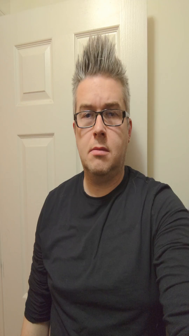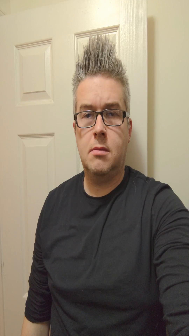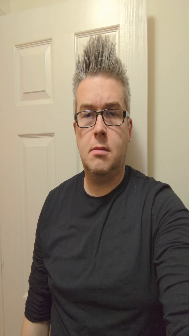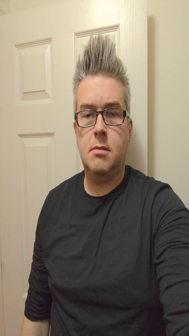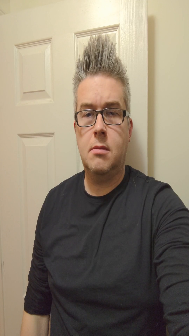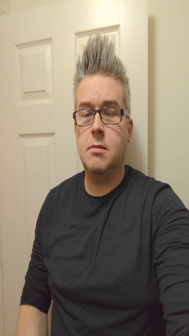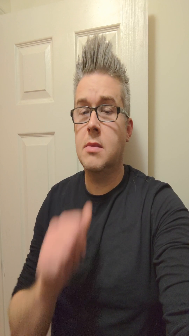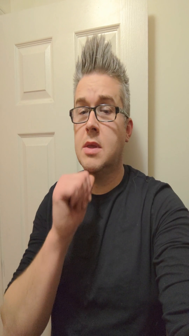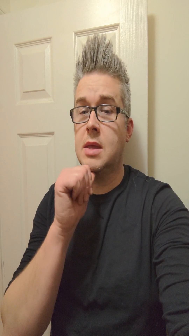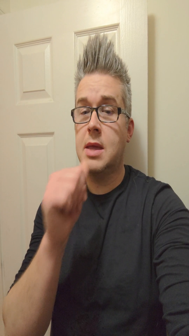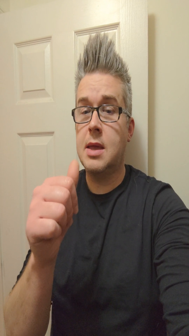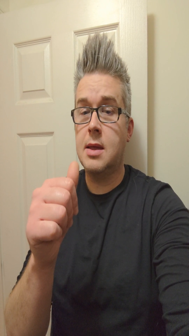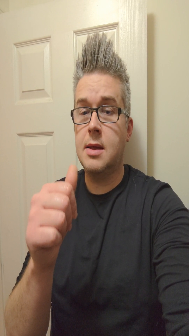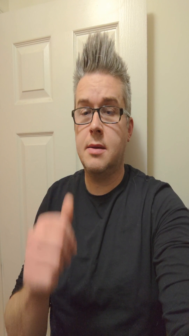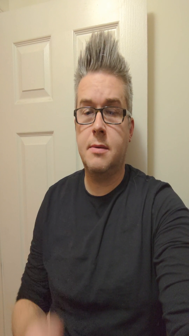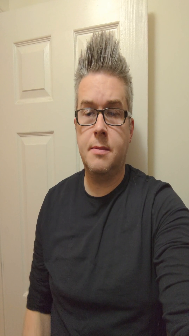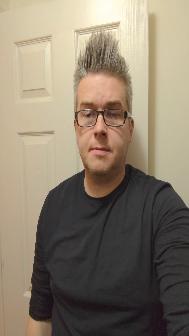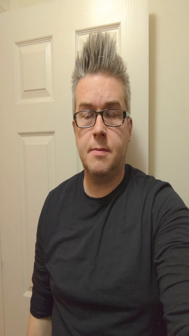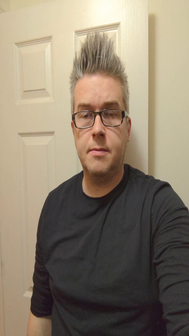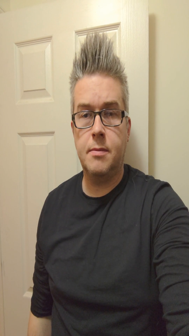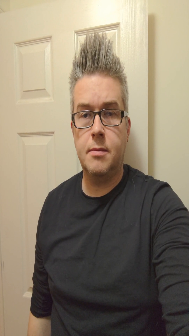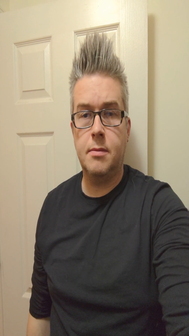not